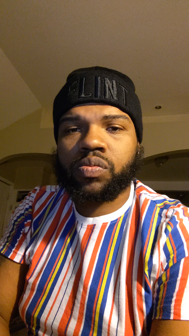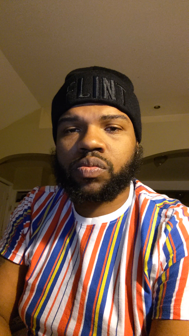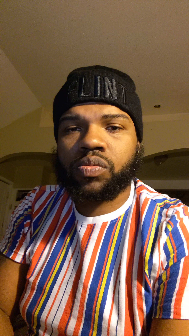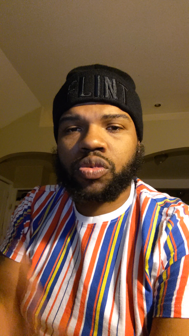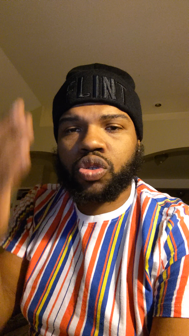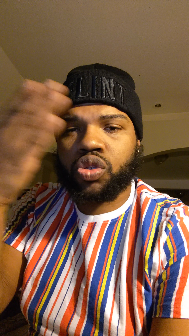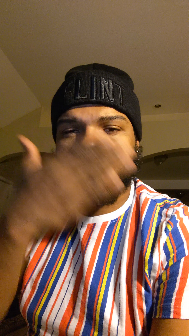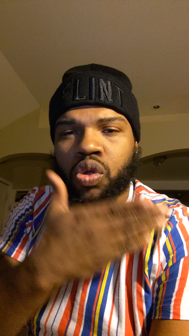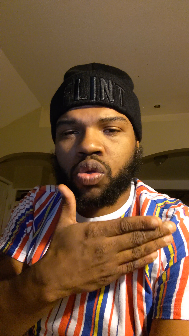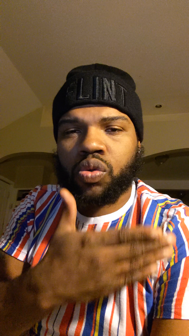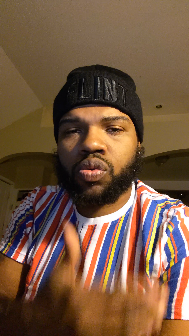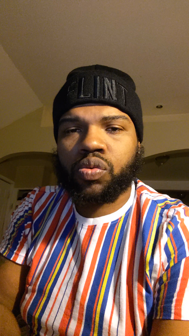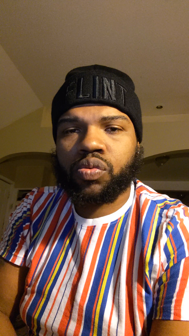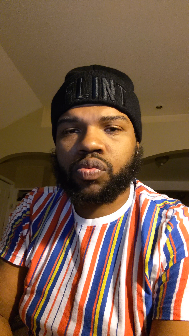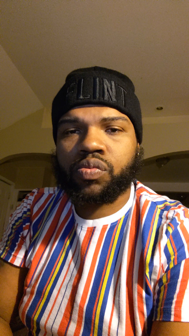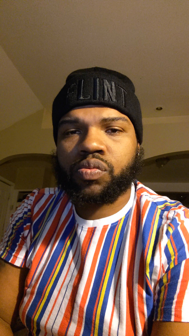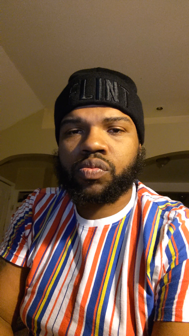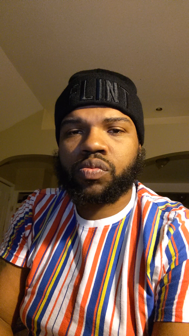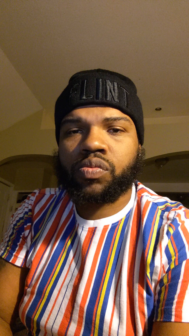dark